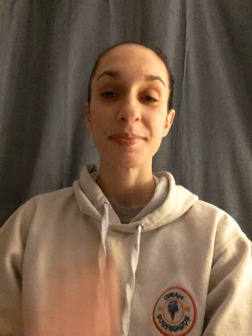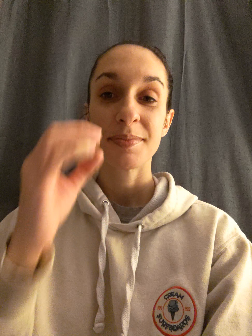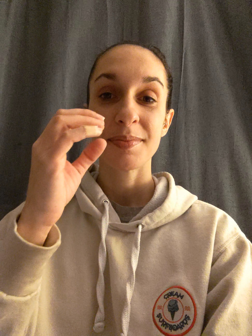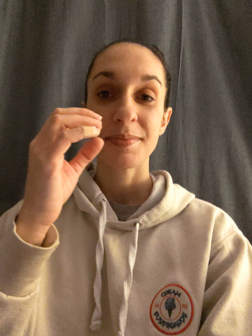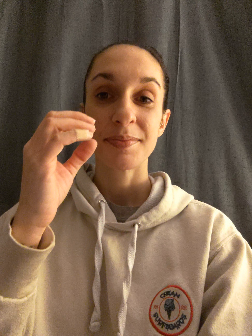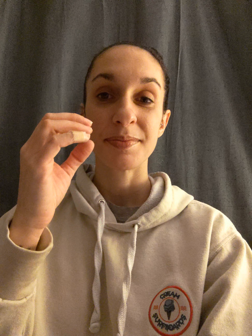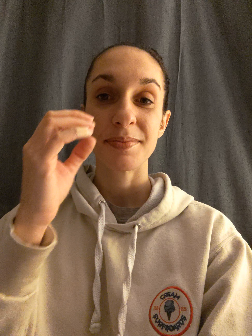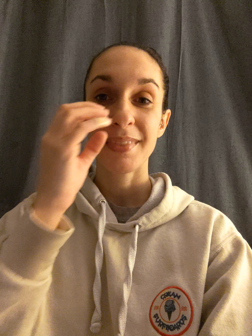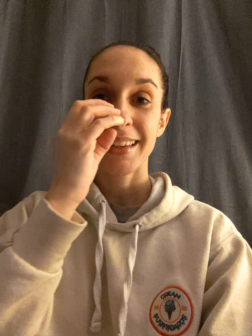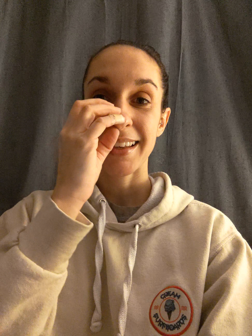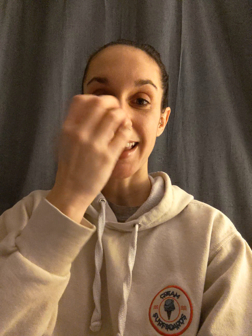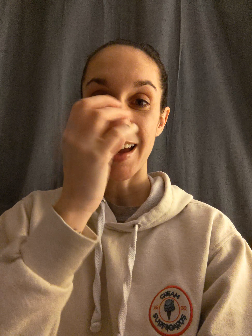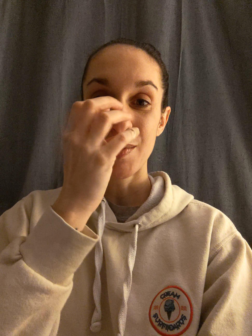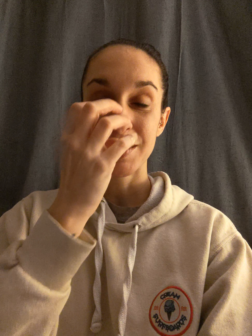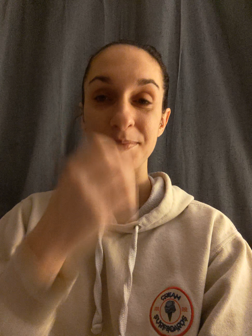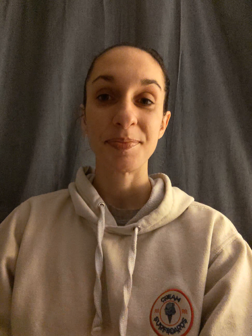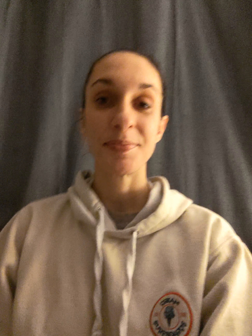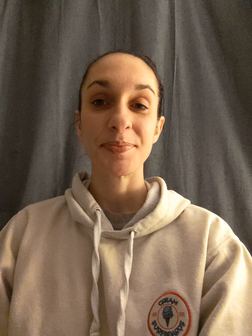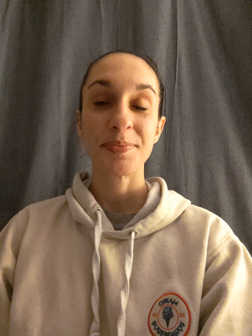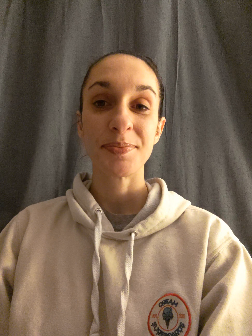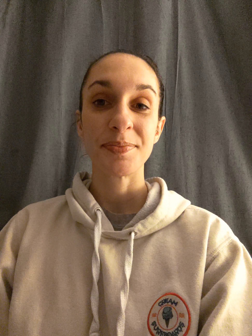clown